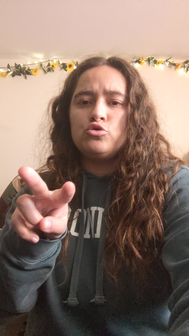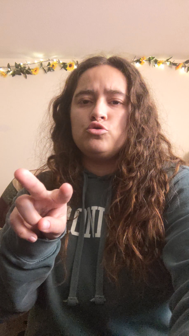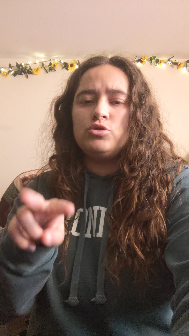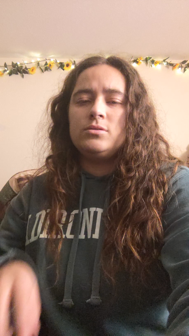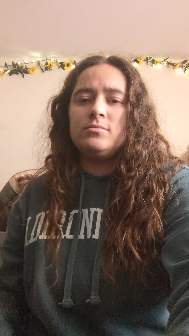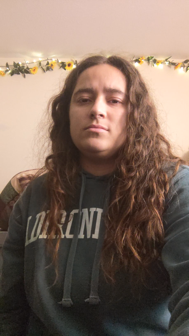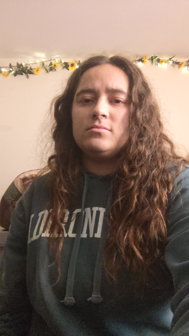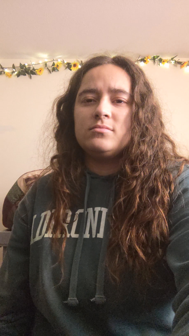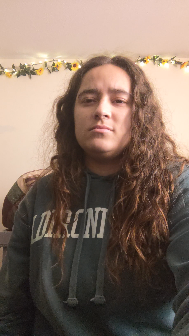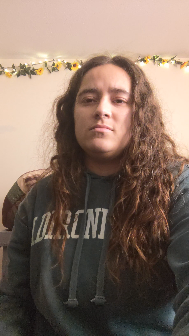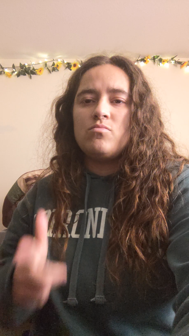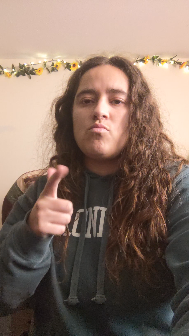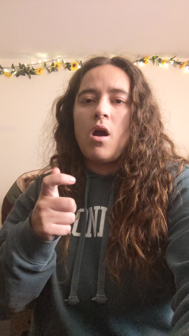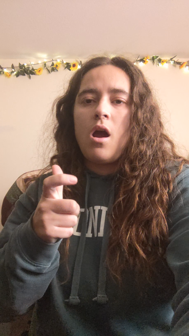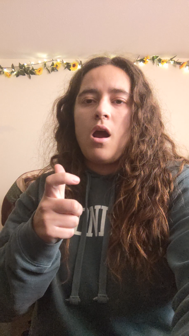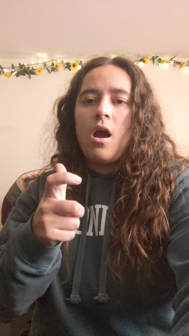run